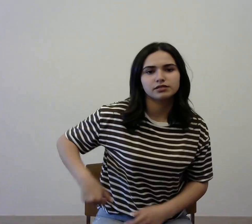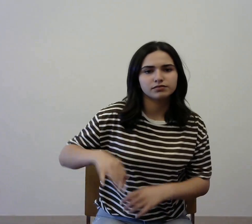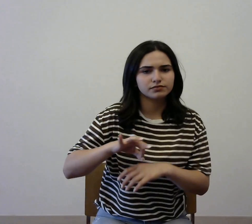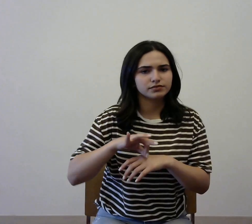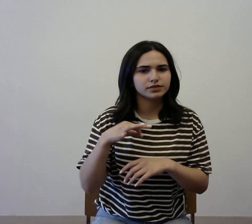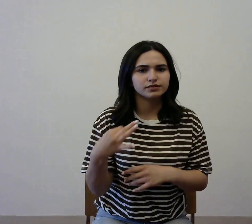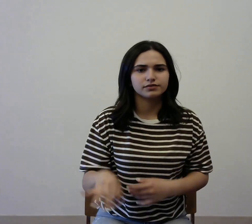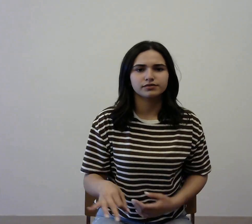ağrımaq